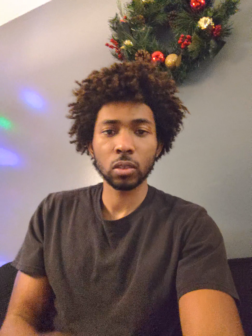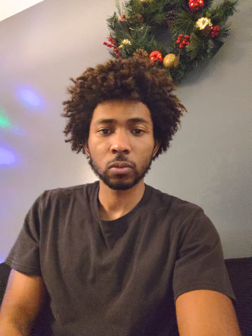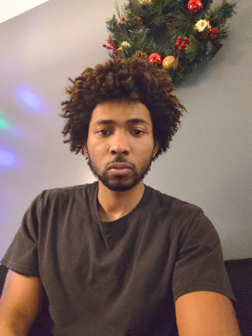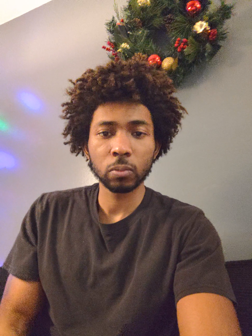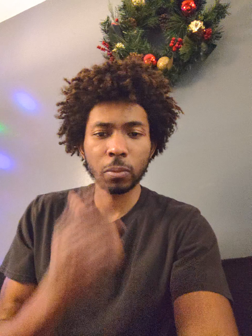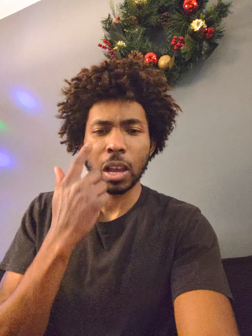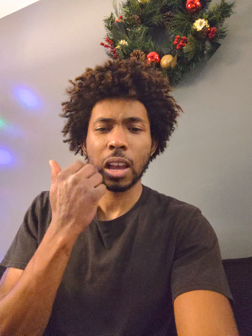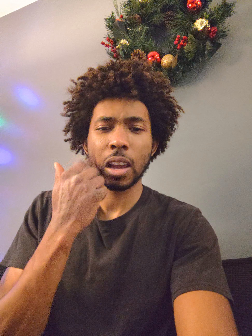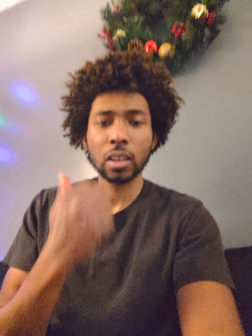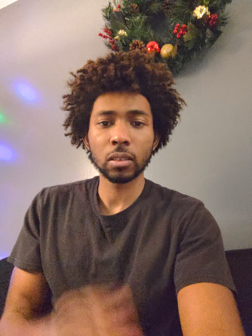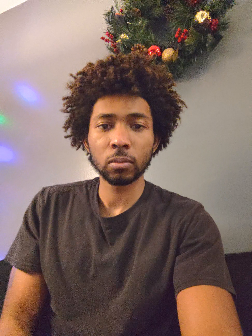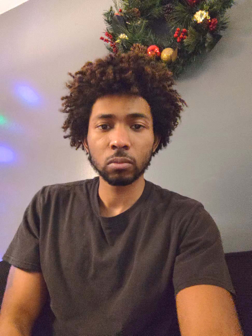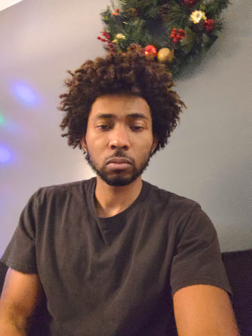cry